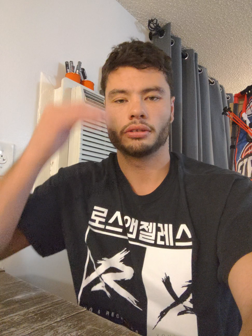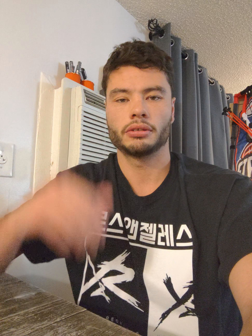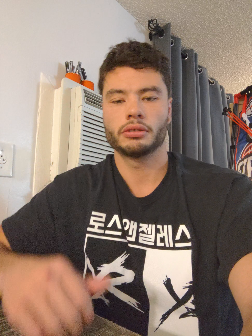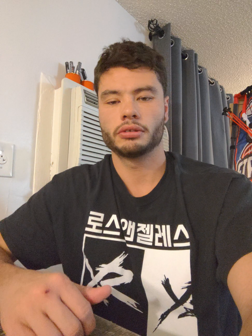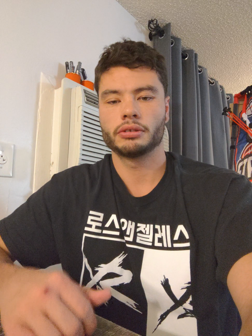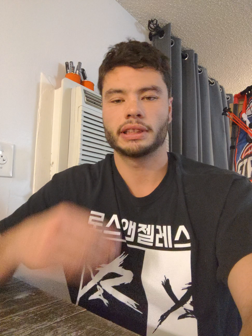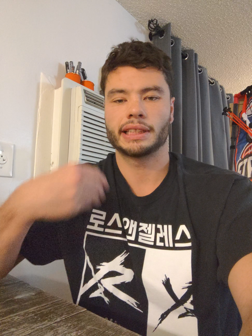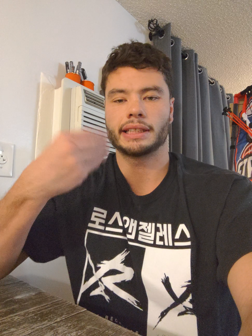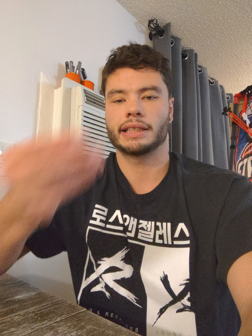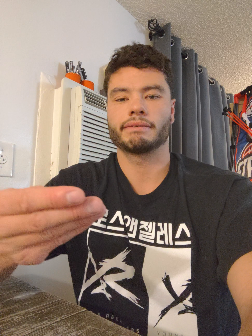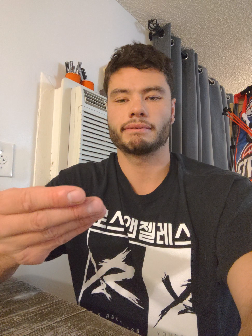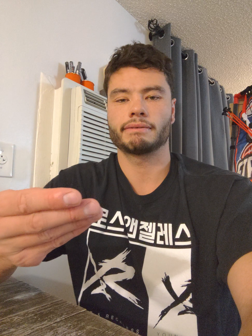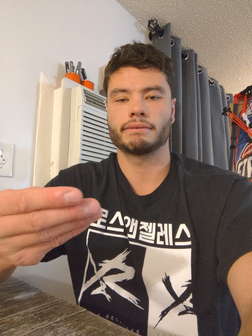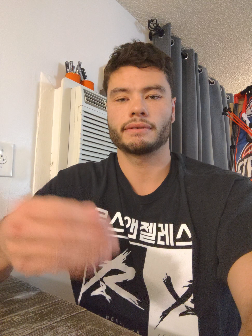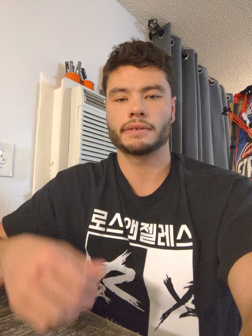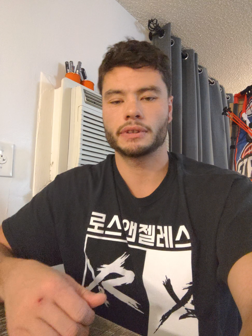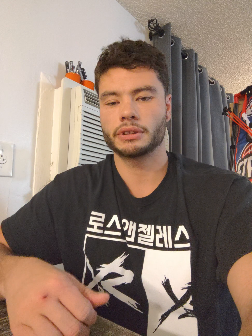give